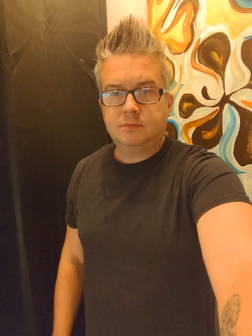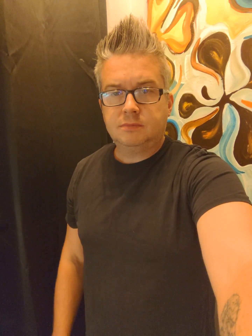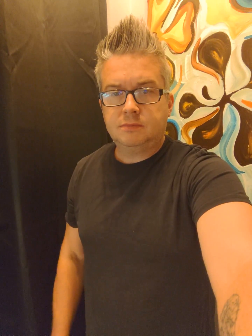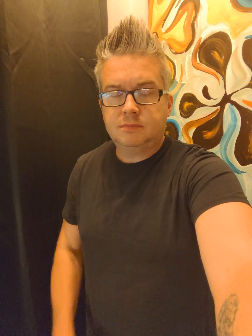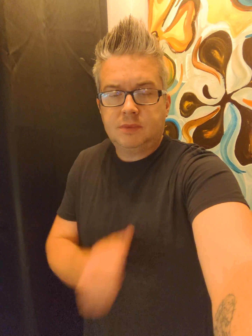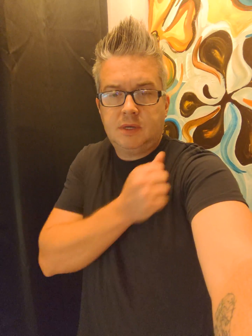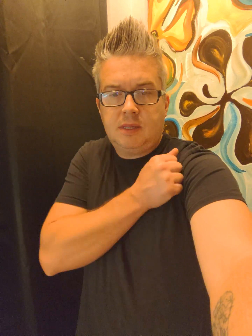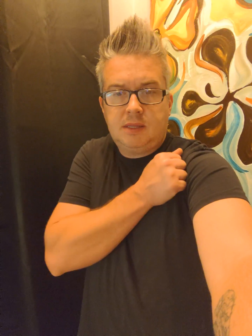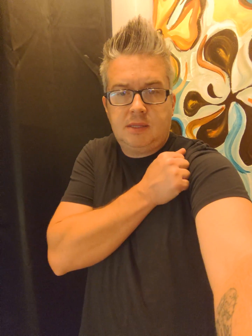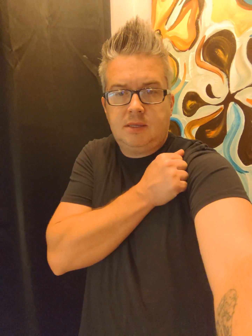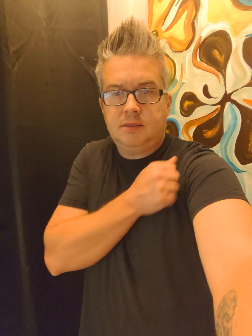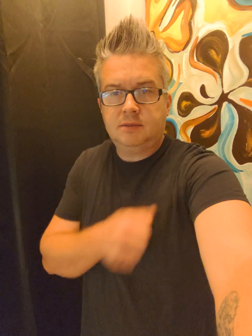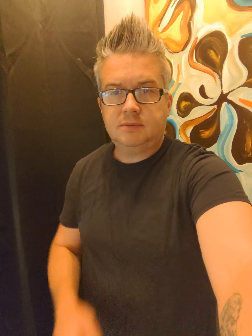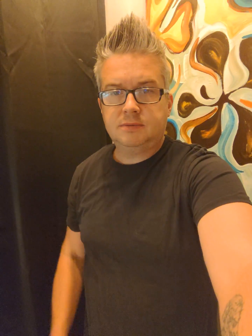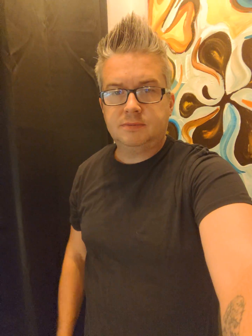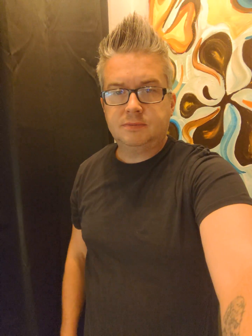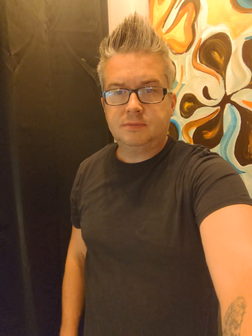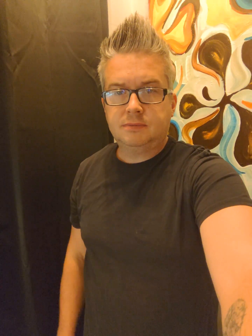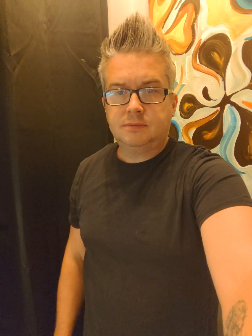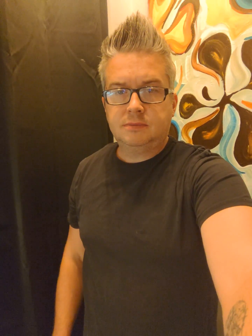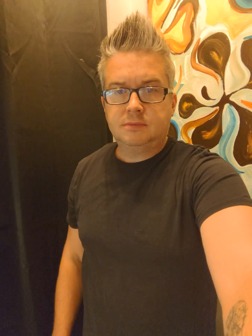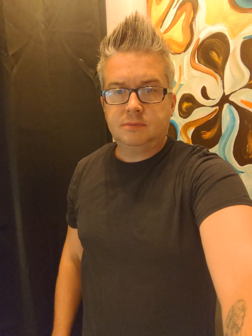hug